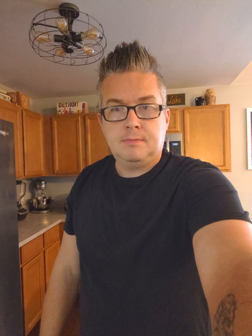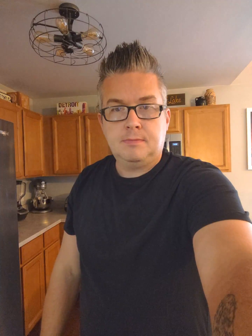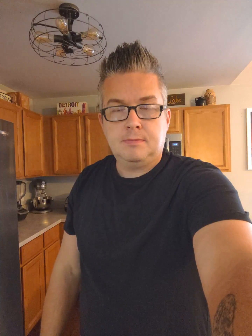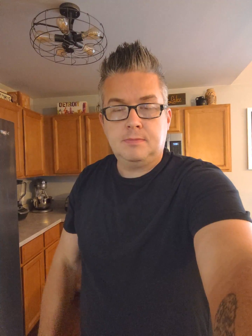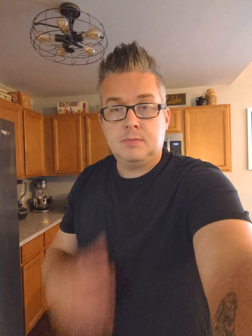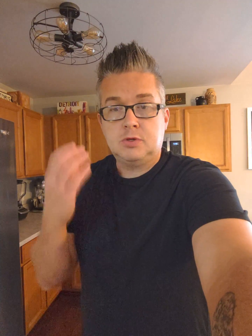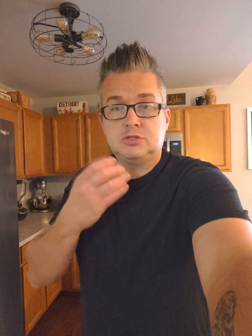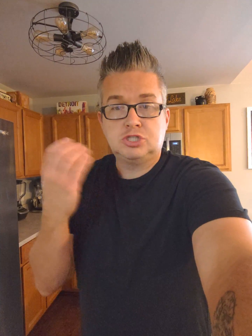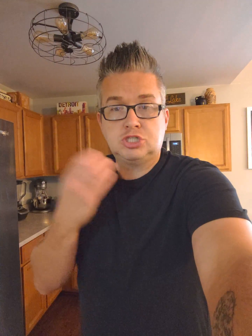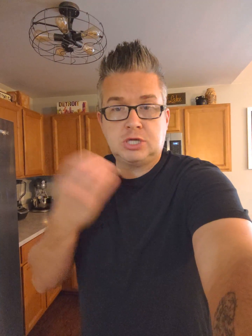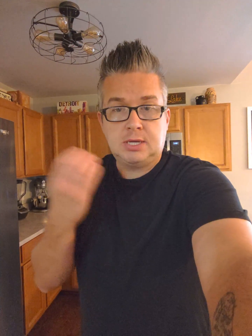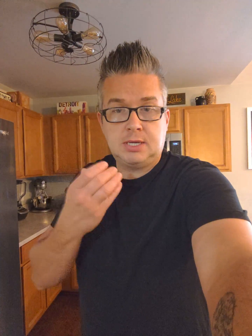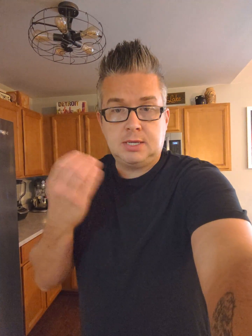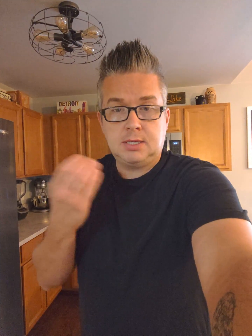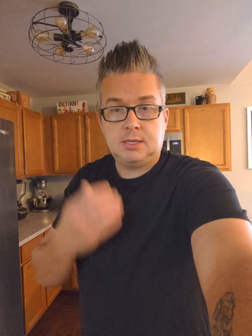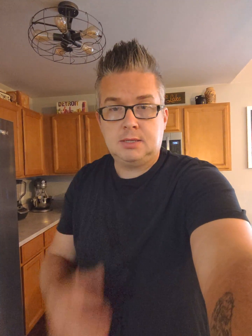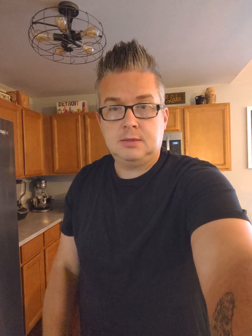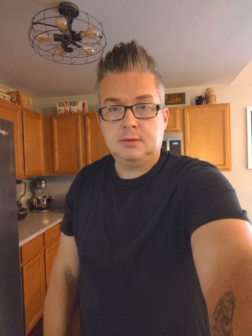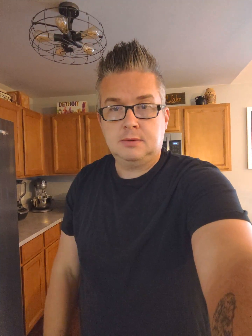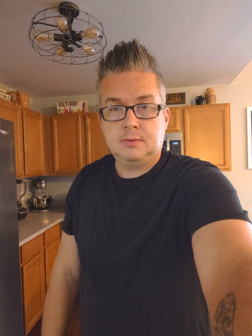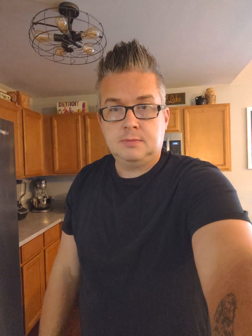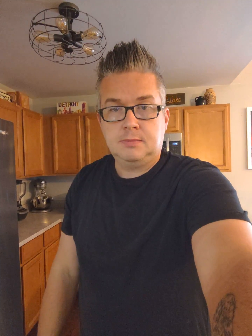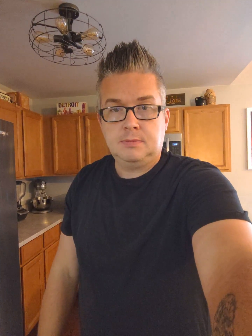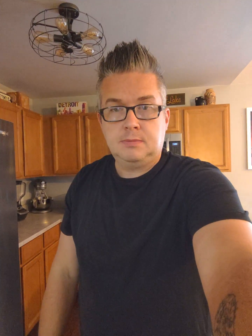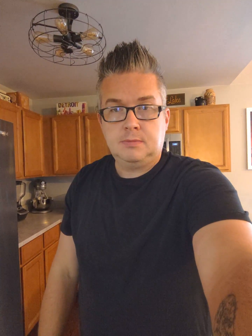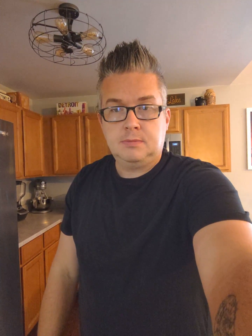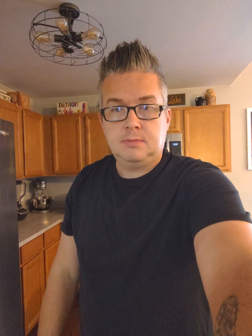shake